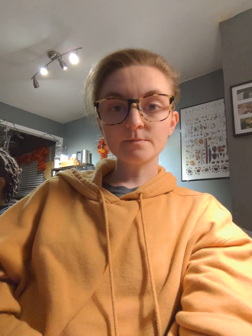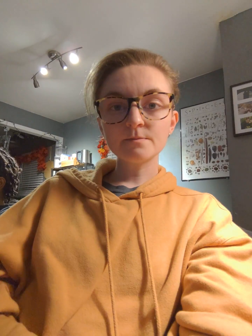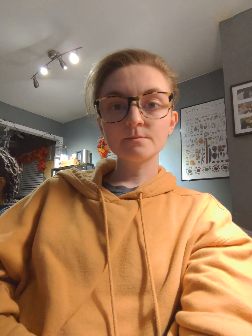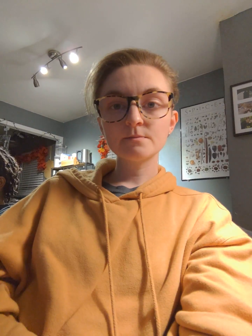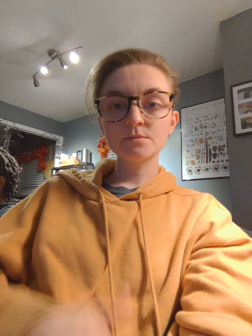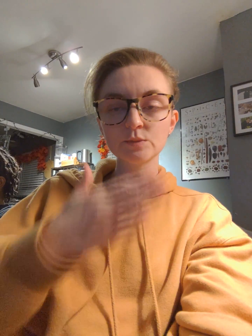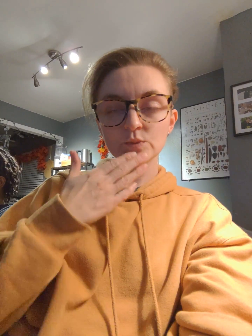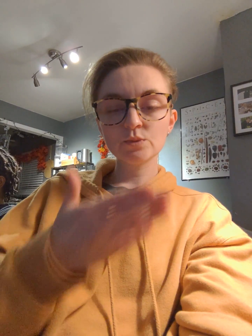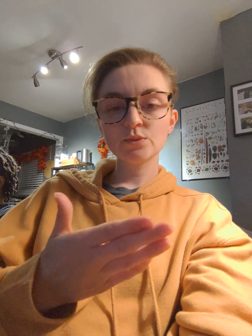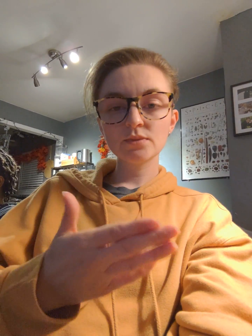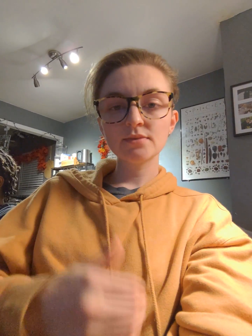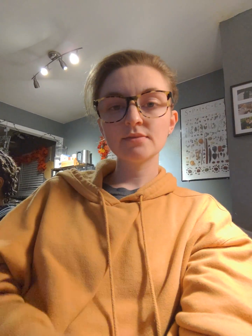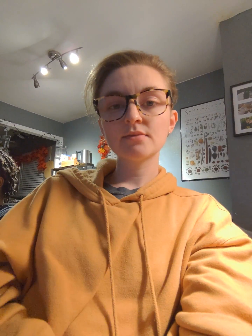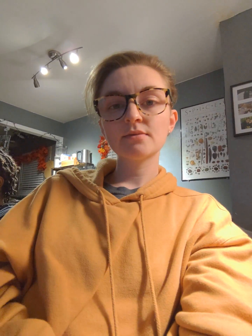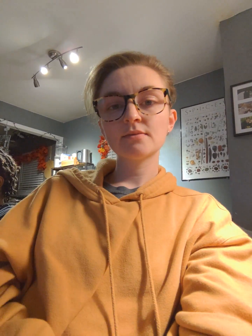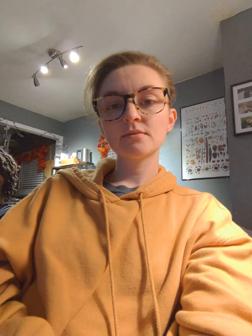good